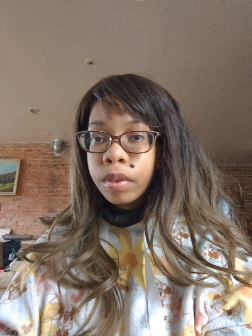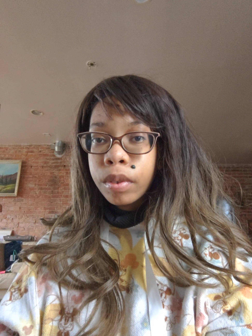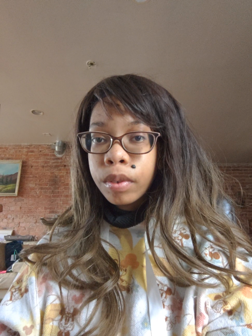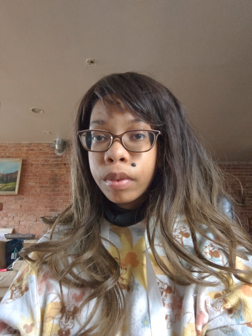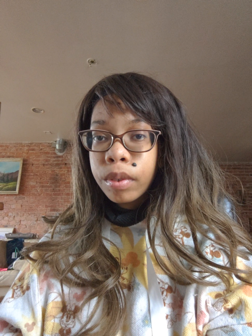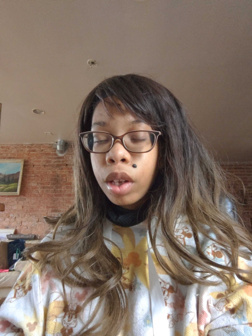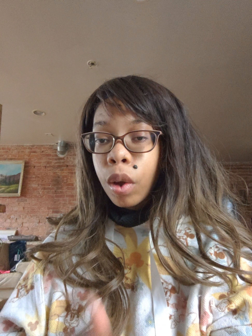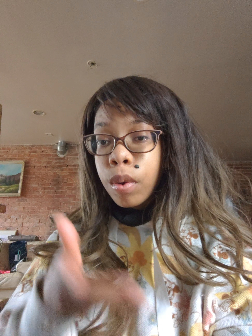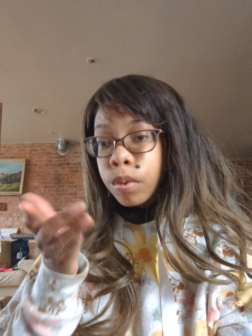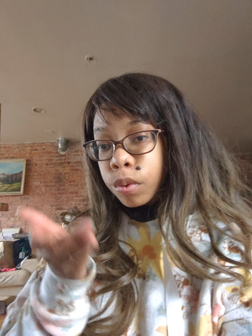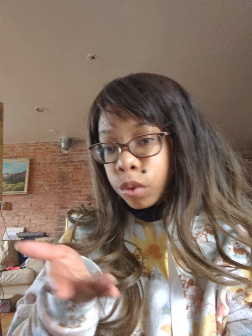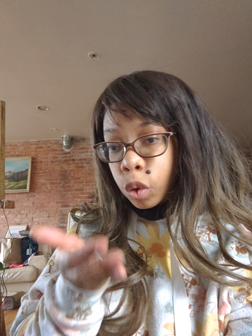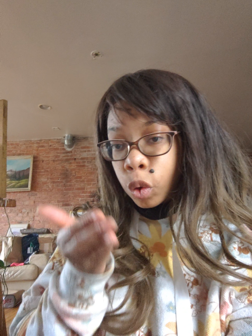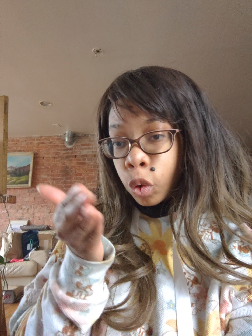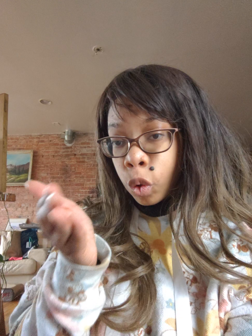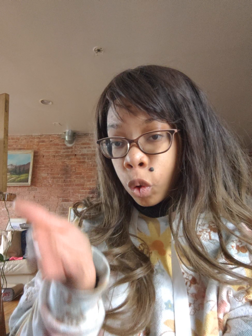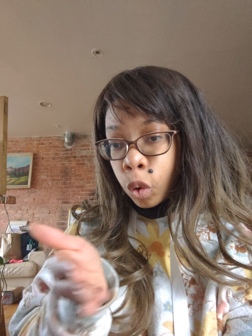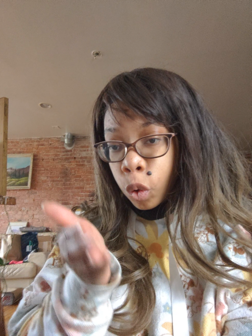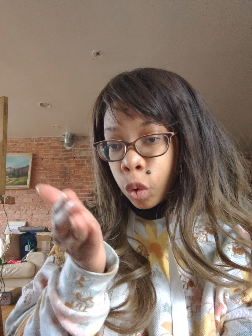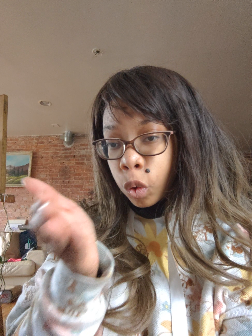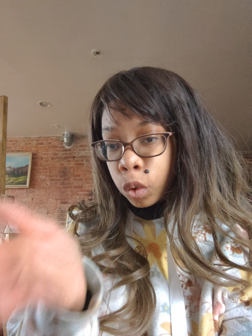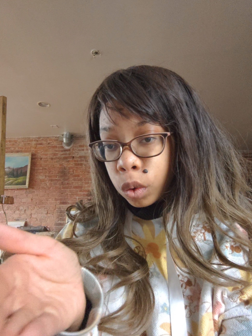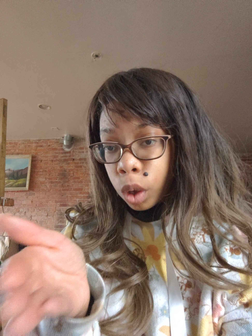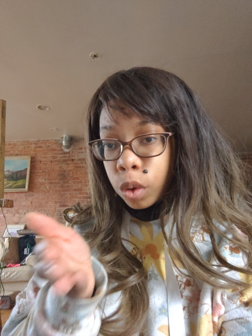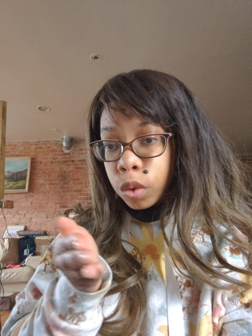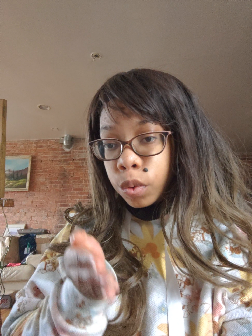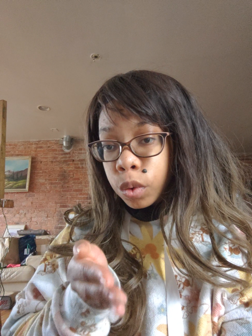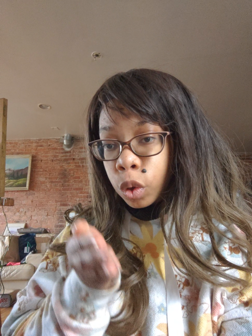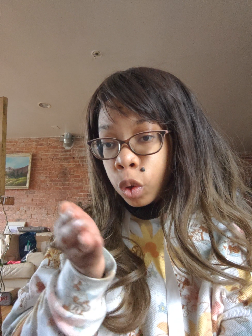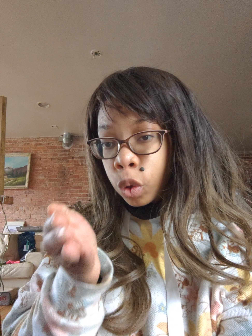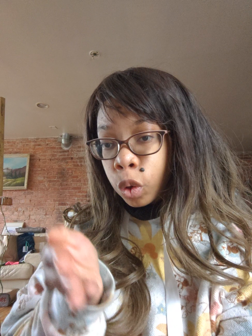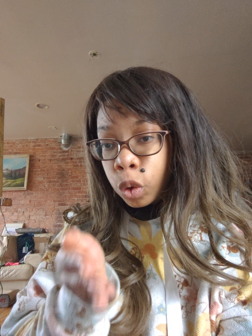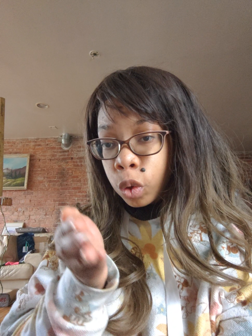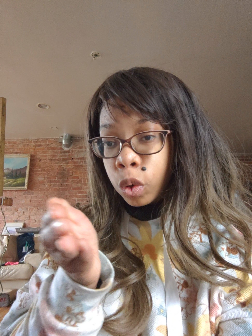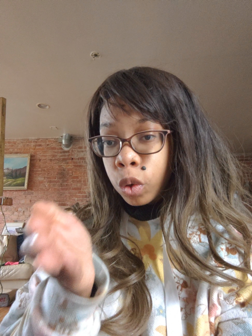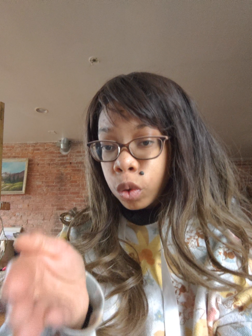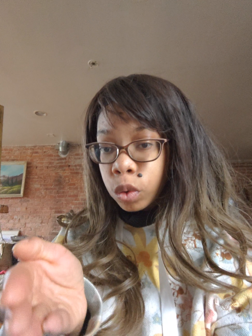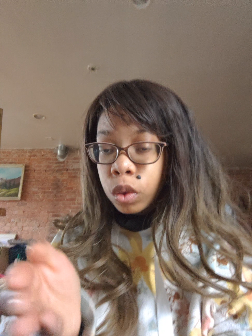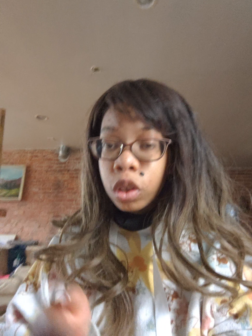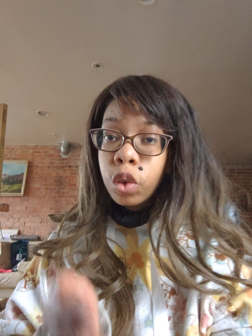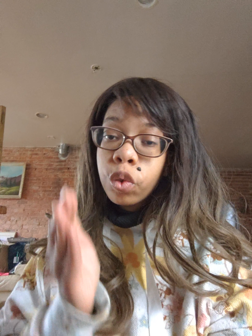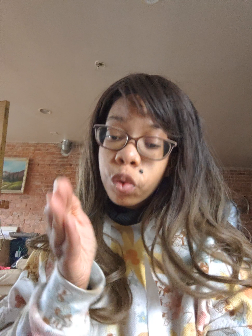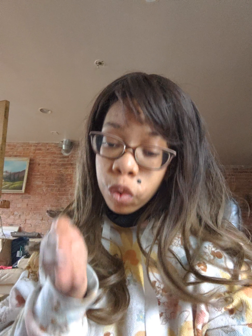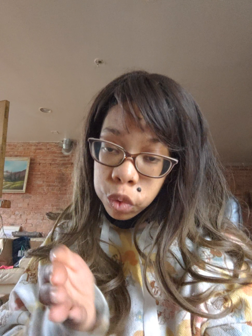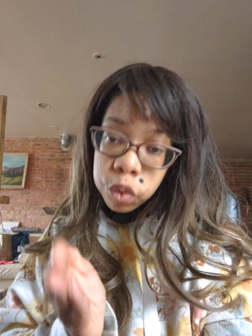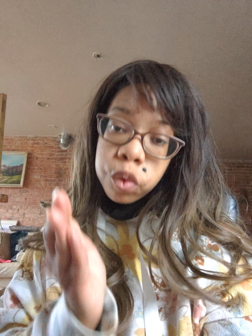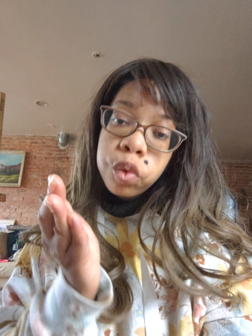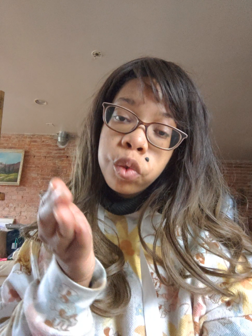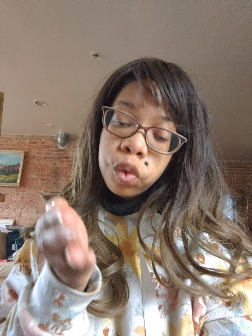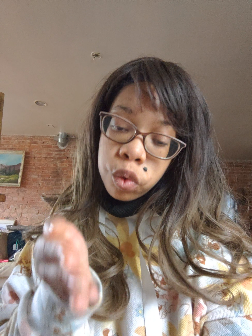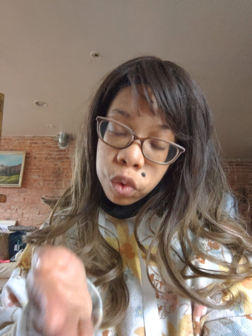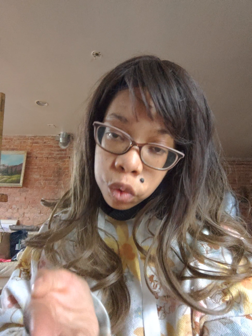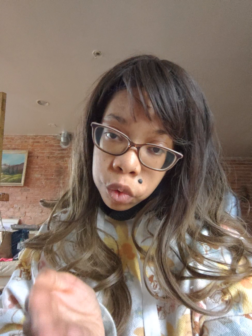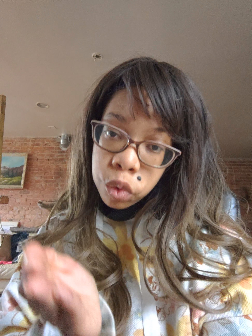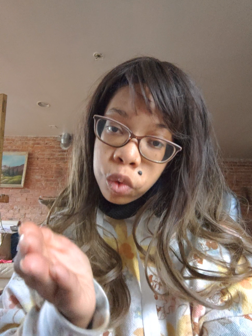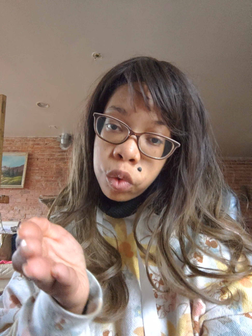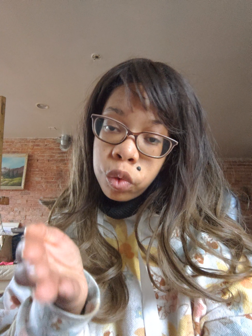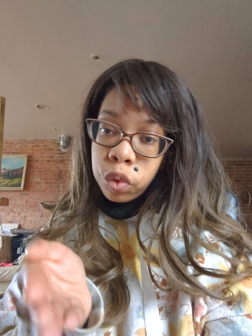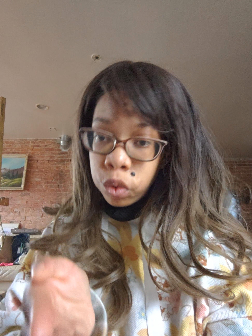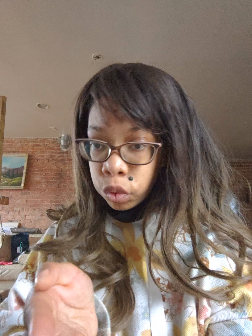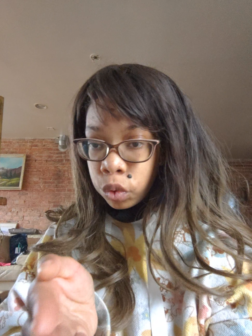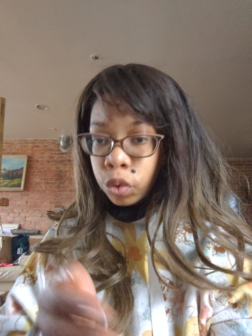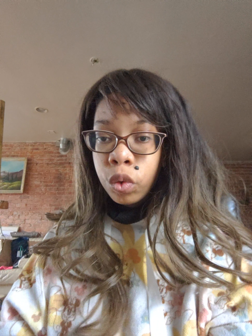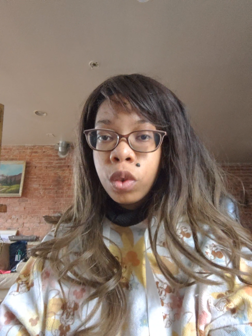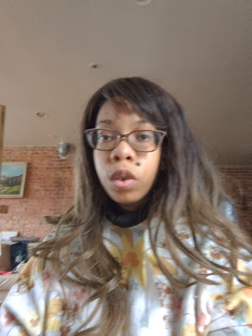boat